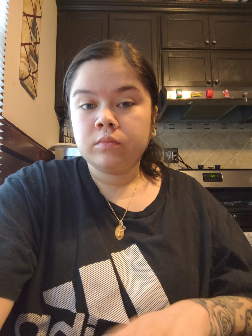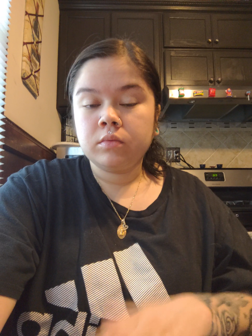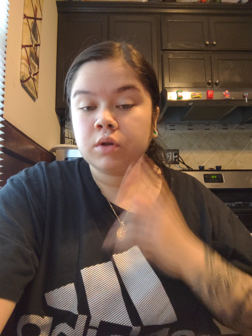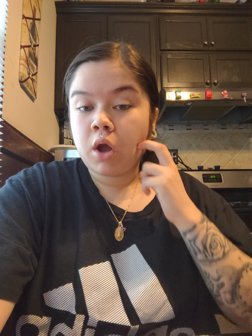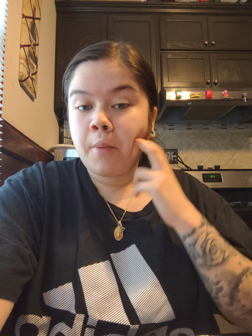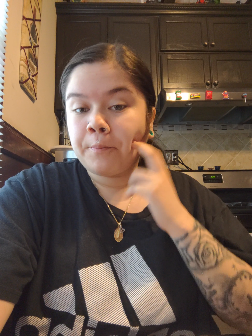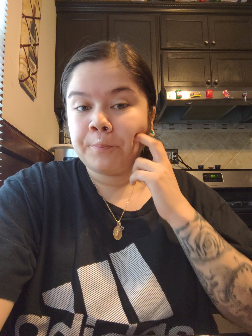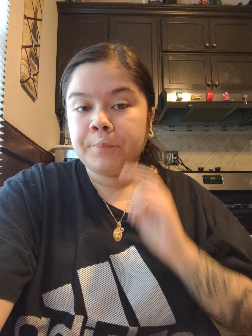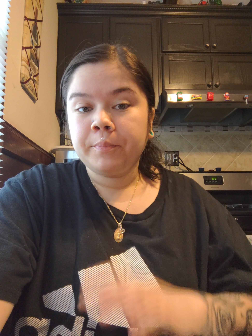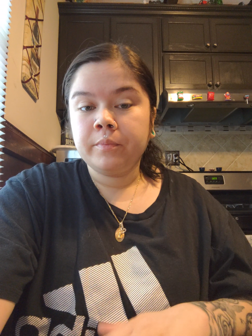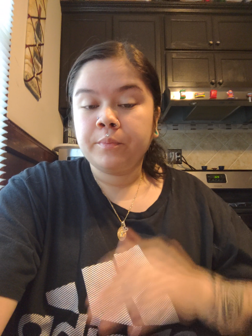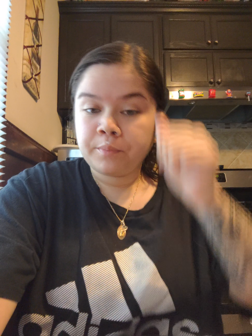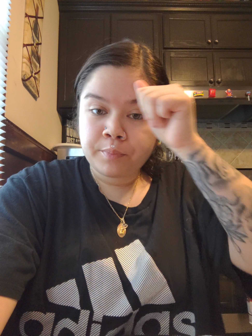gum